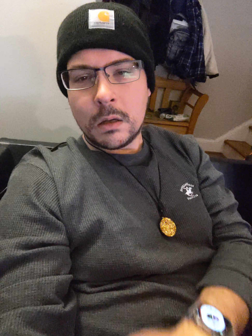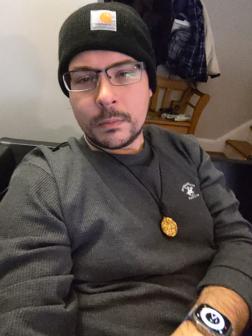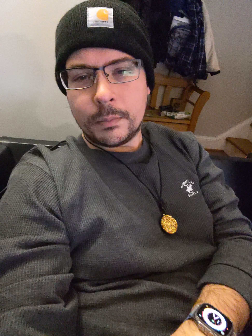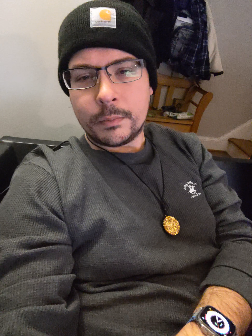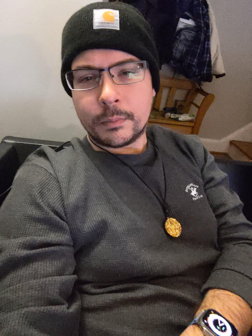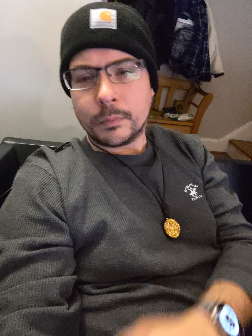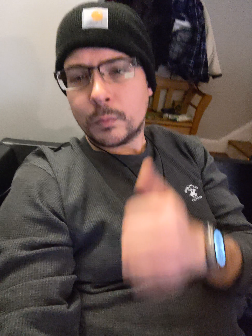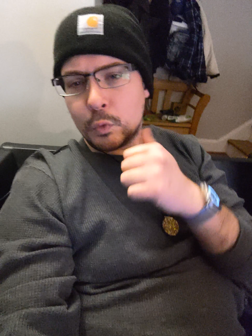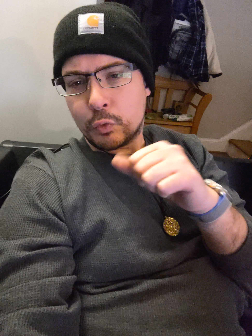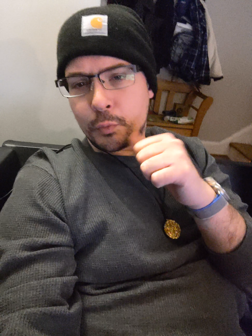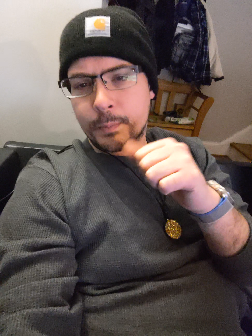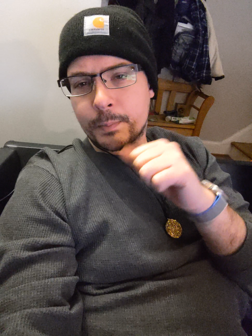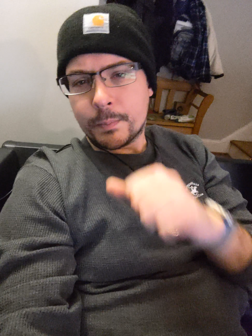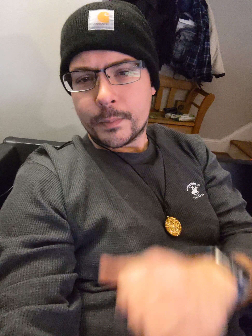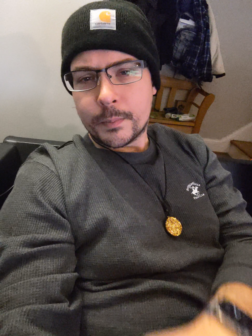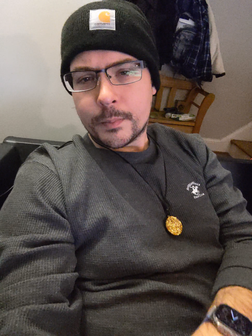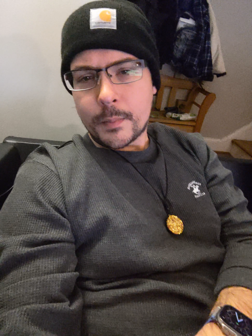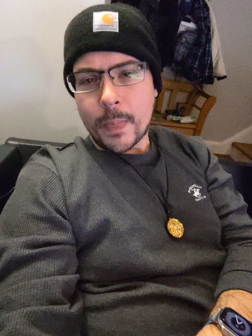girl